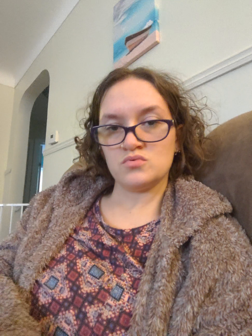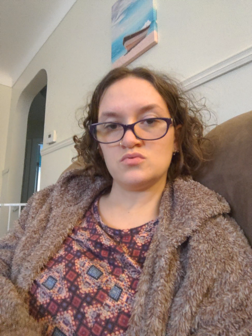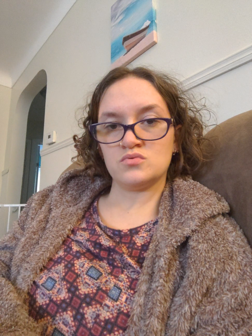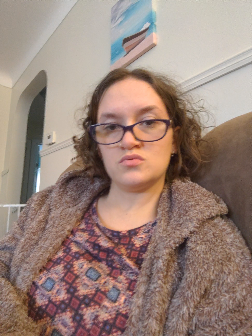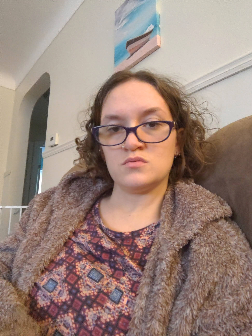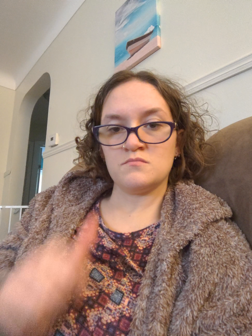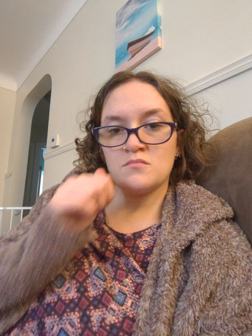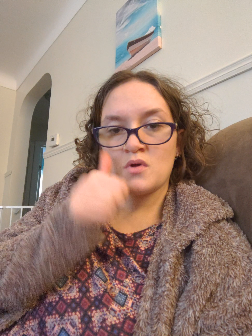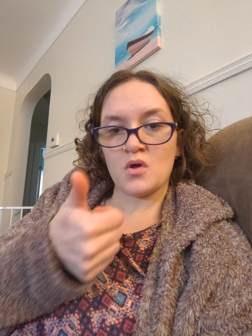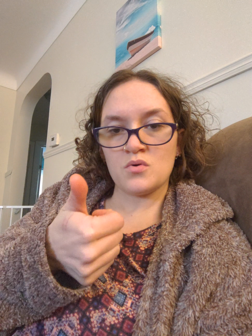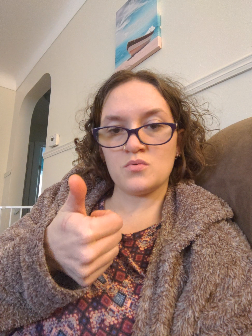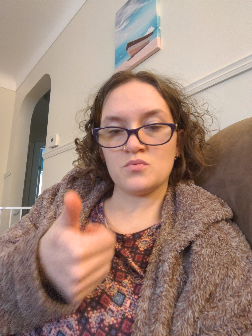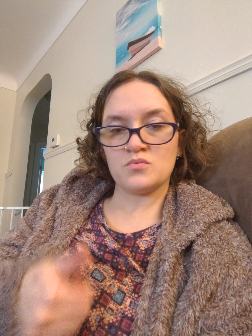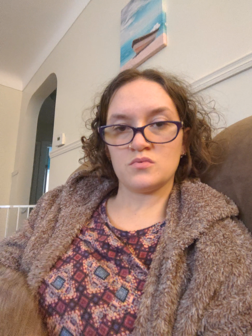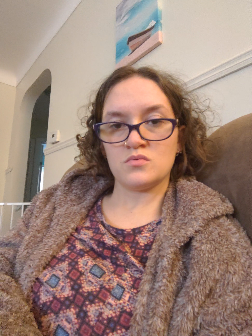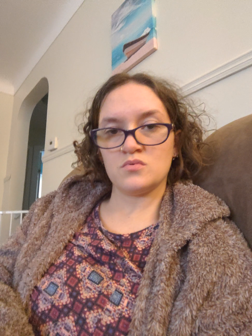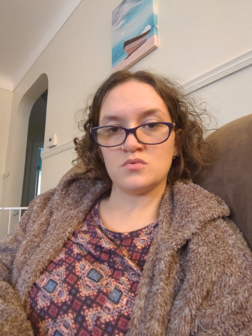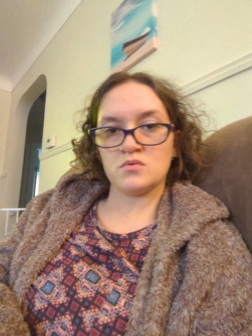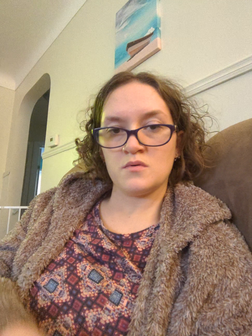tomorrow